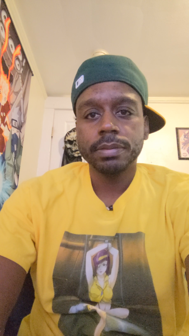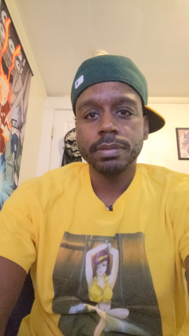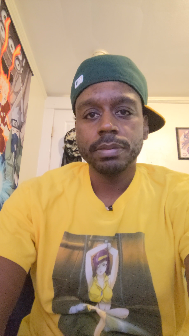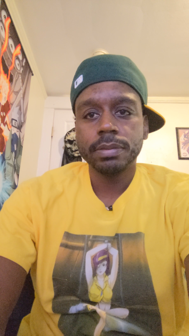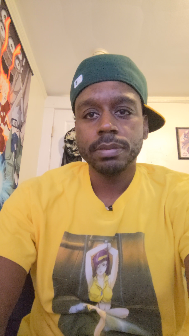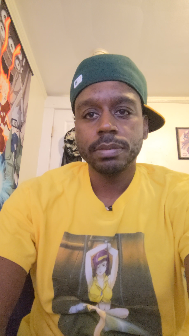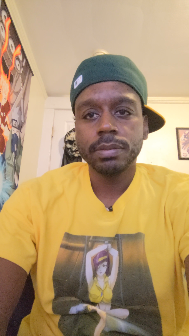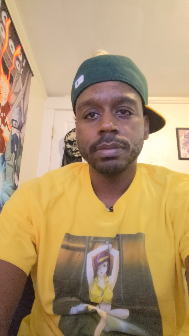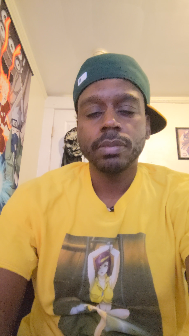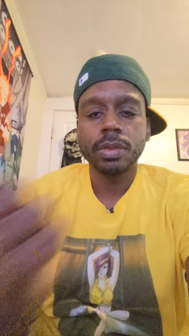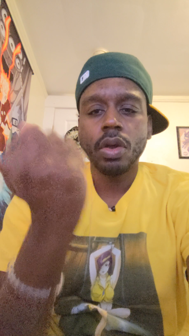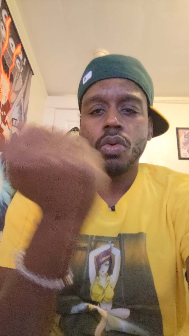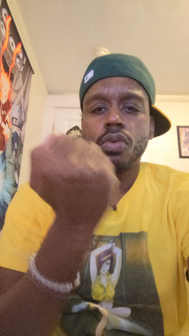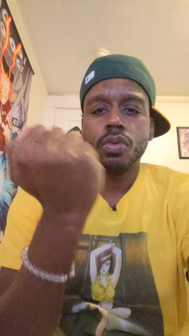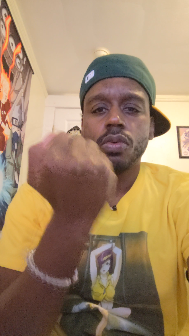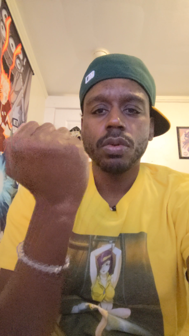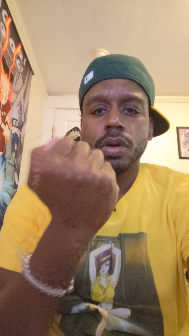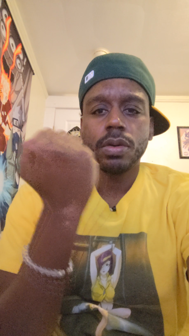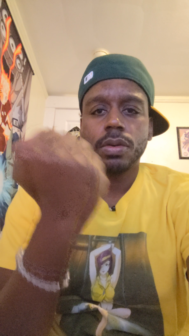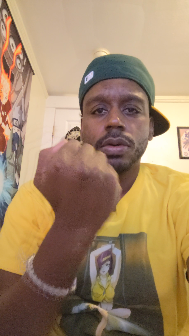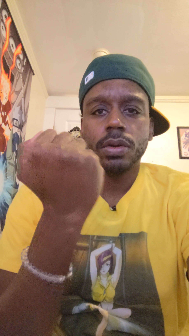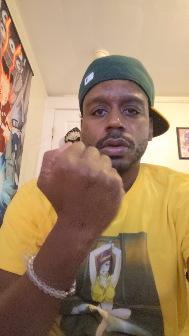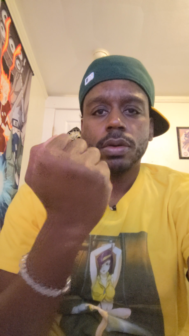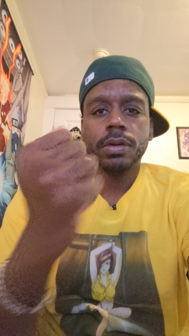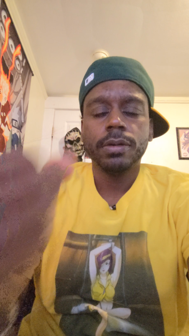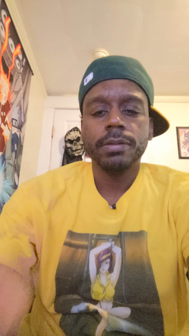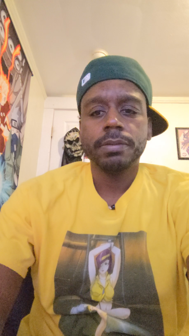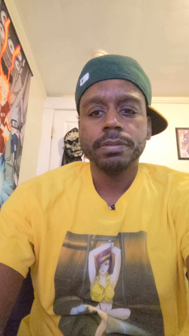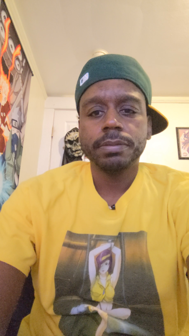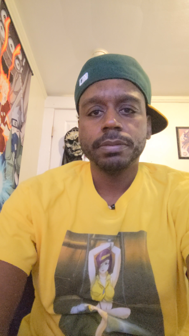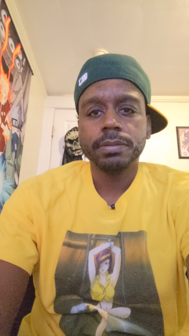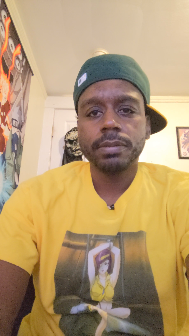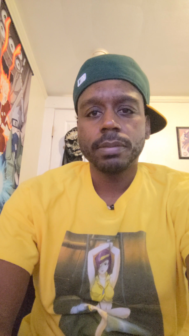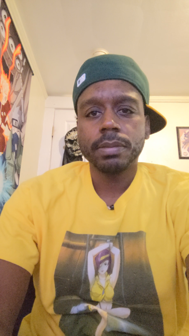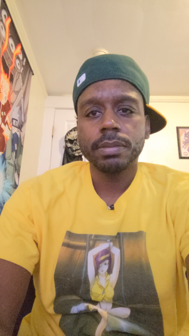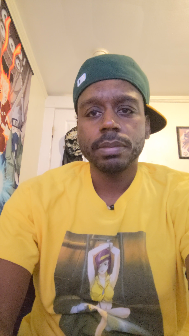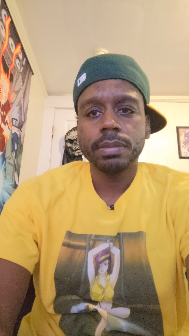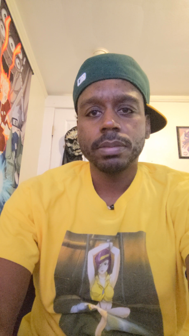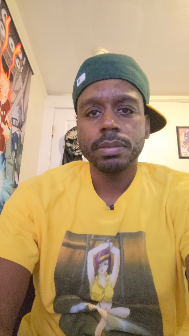hold